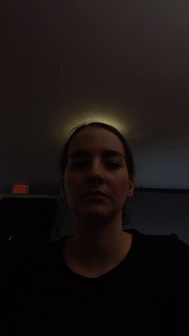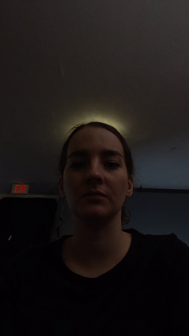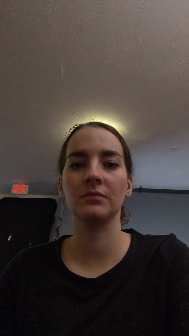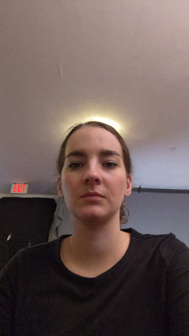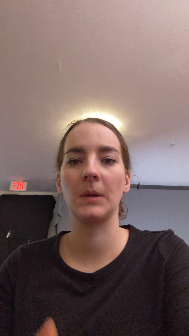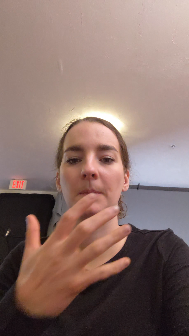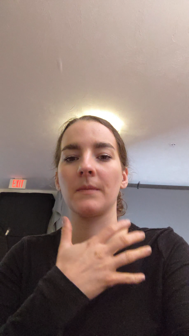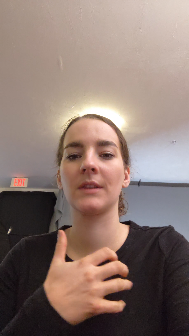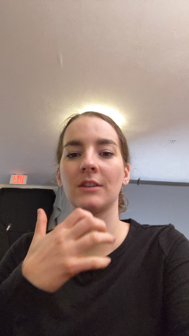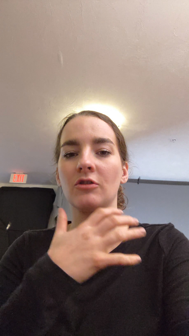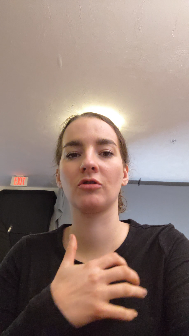bear